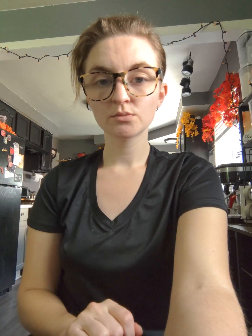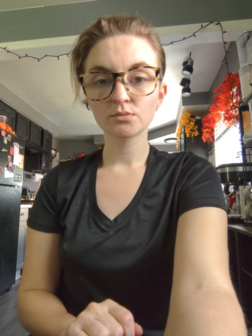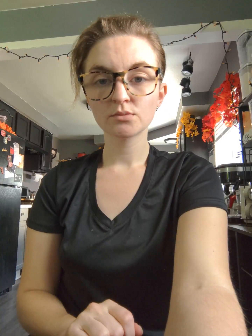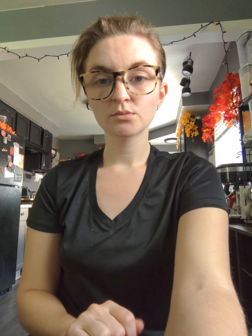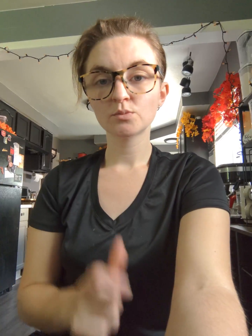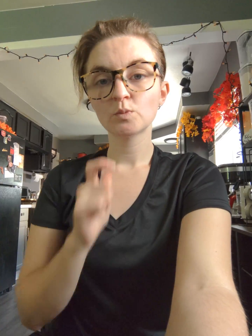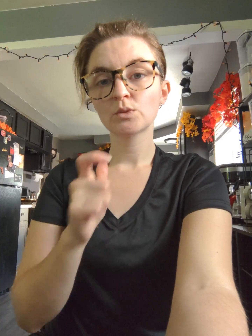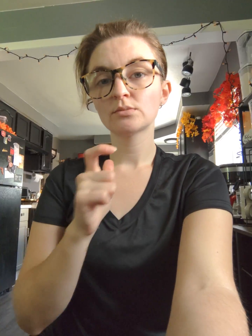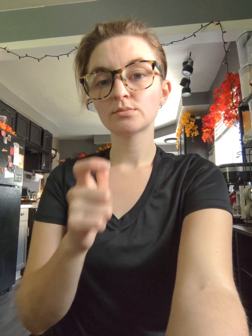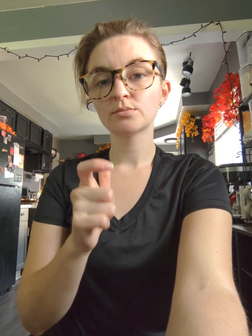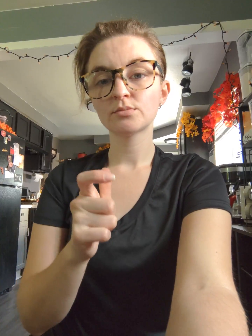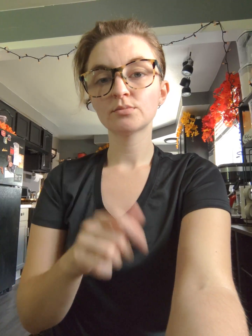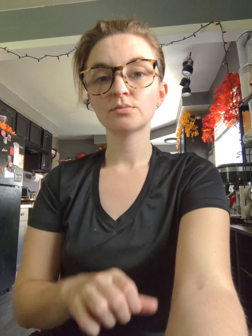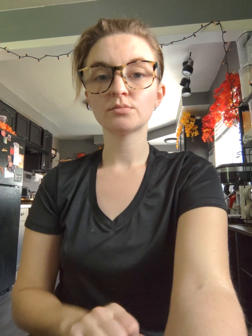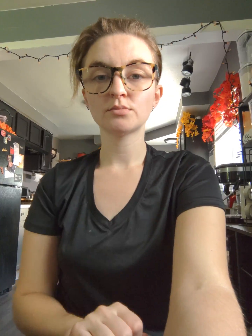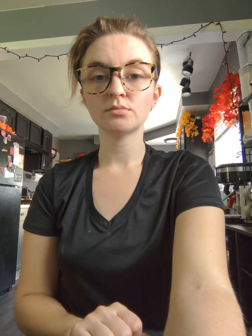run